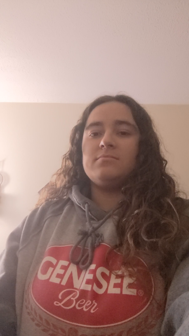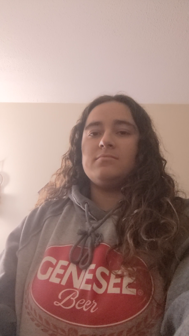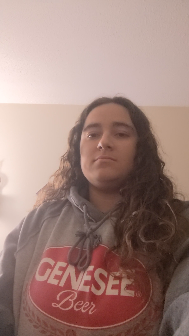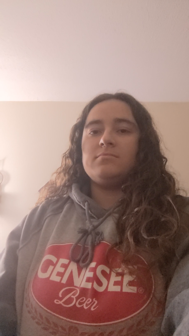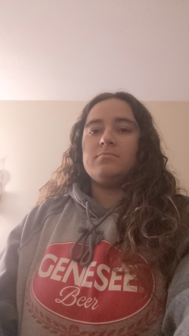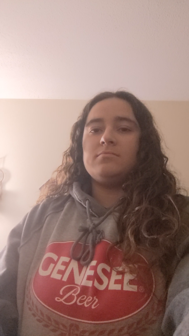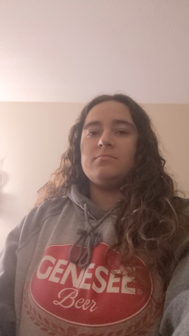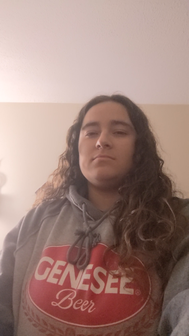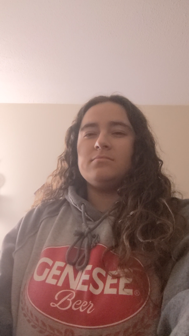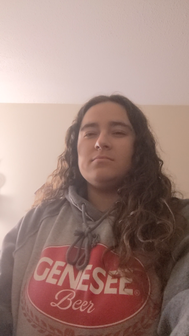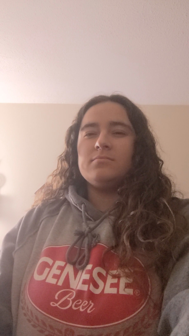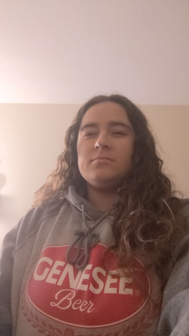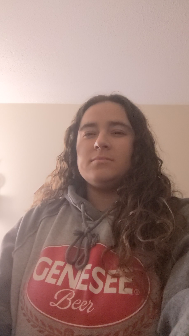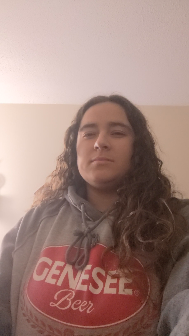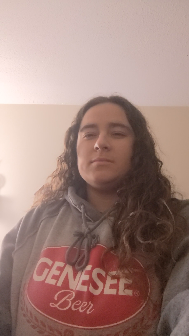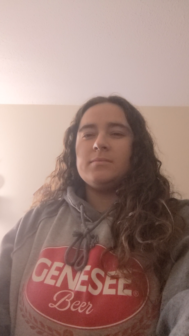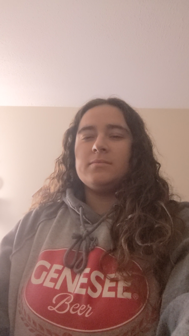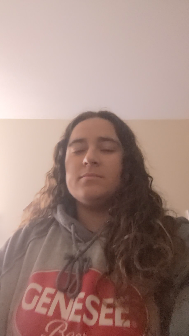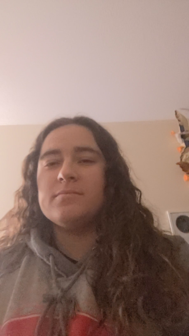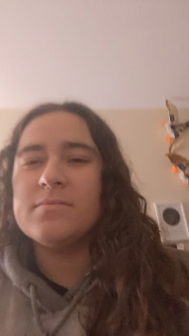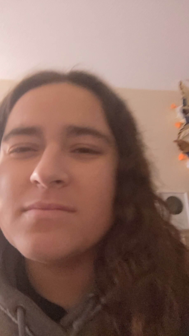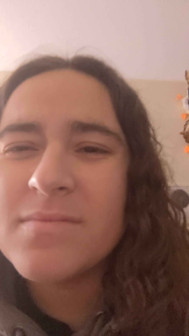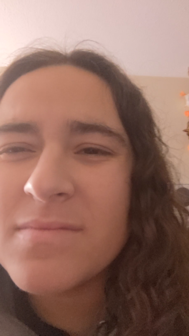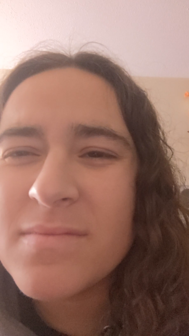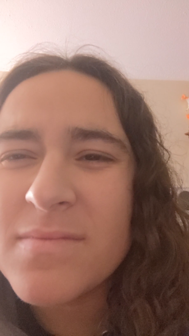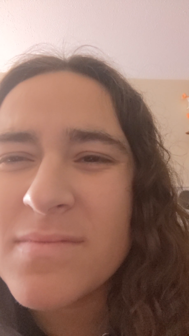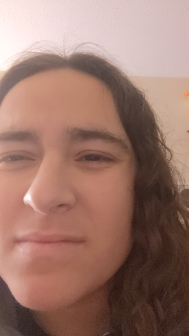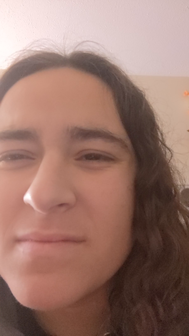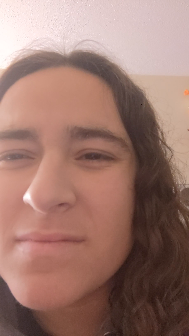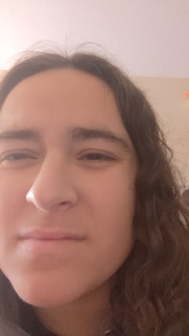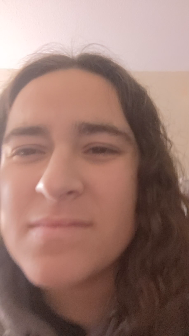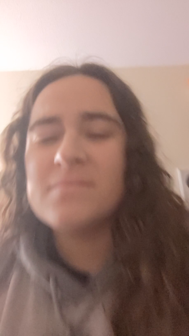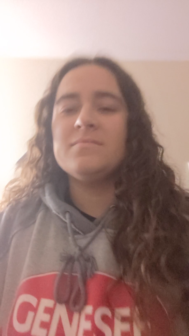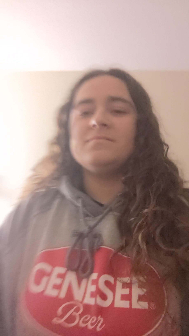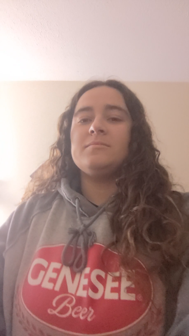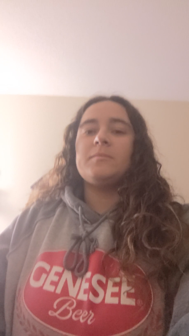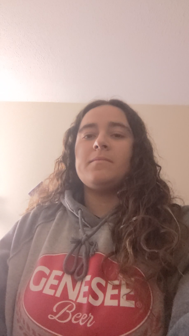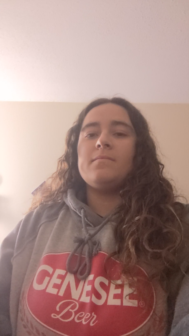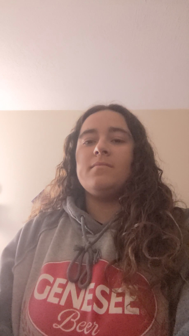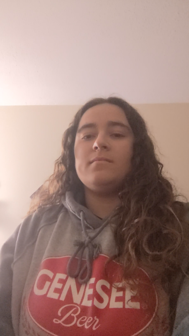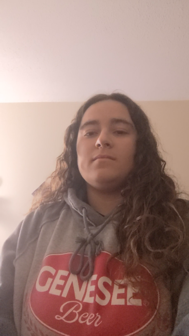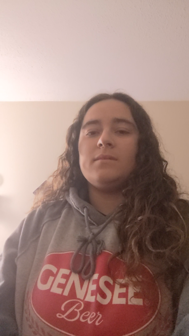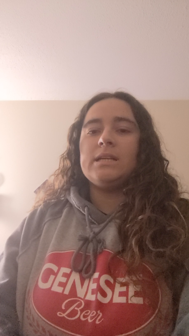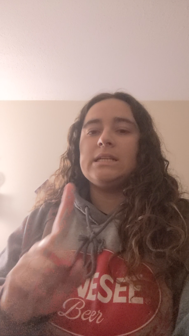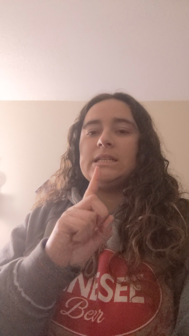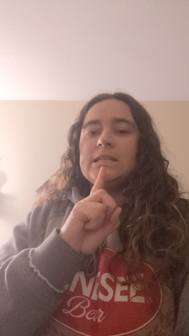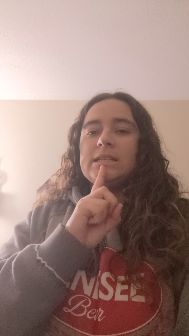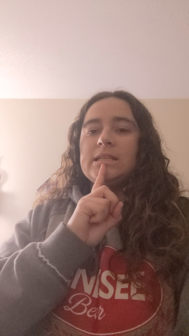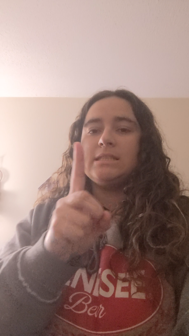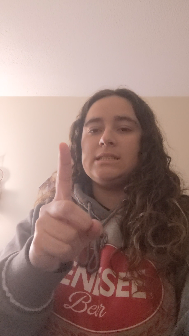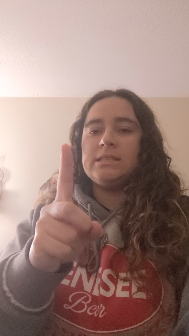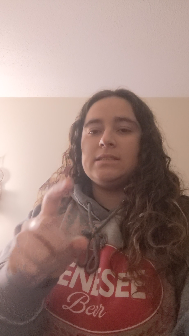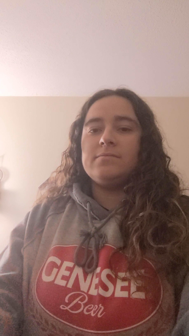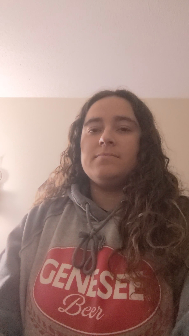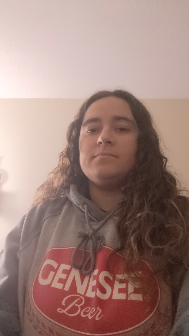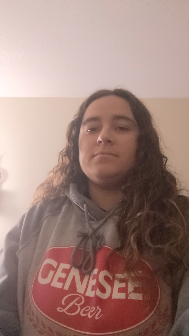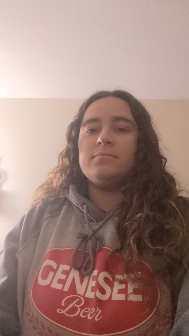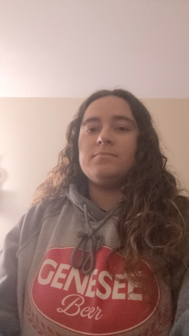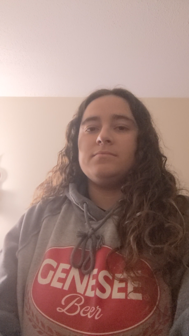is